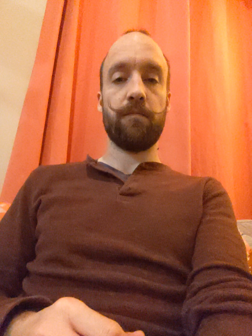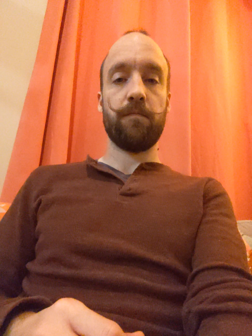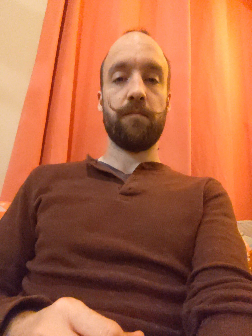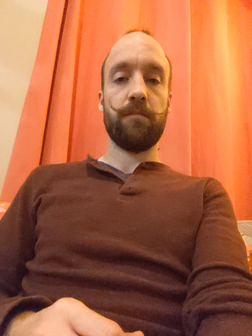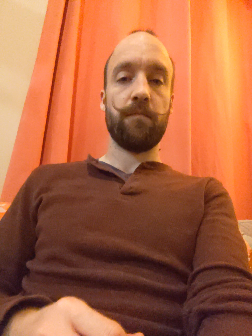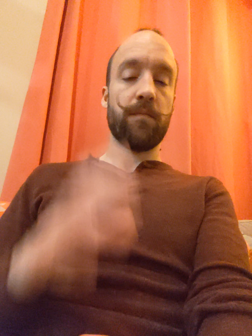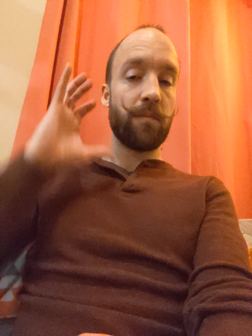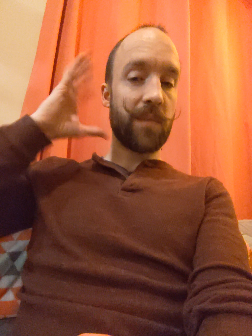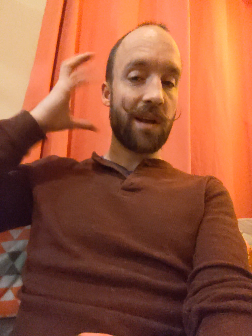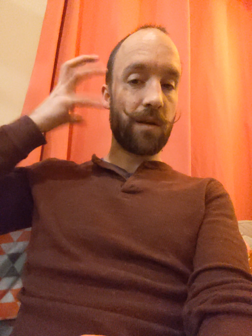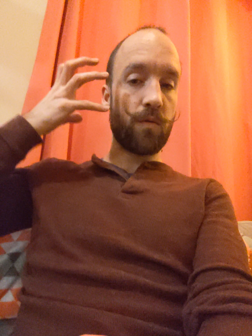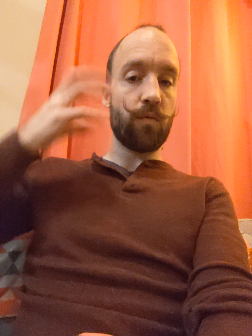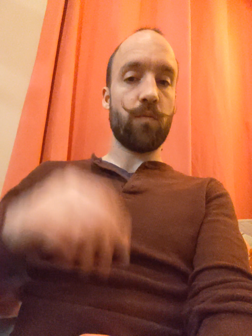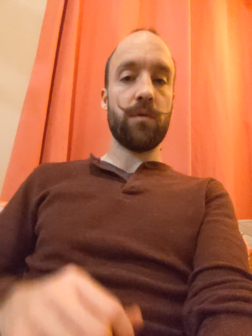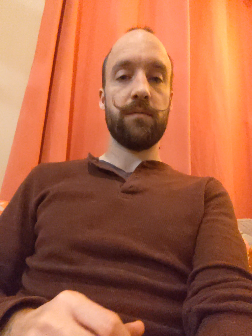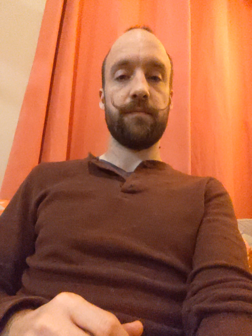radio